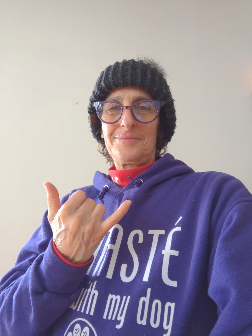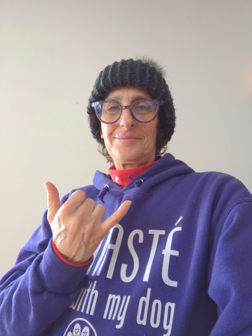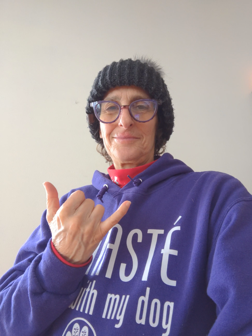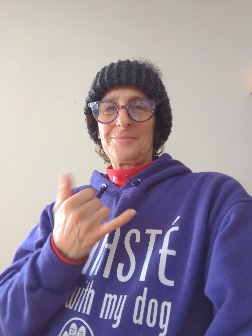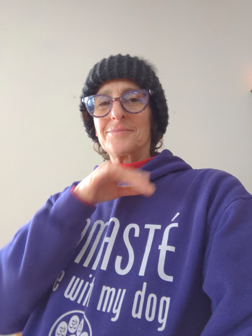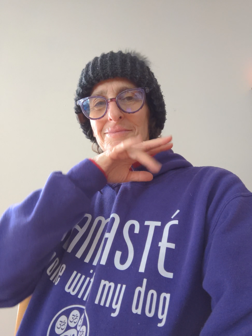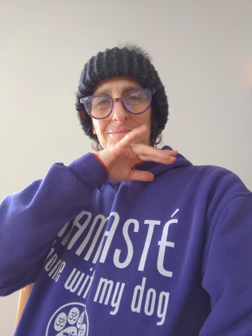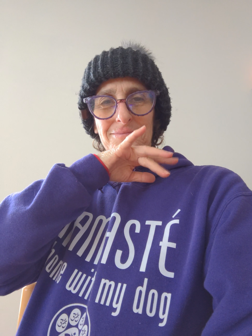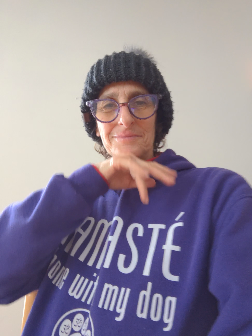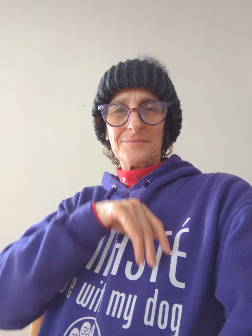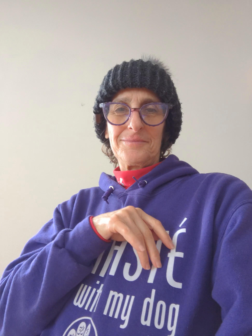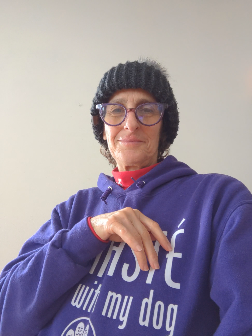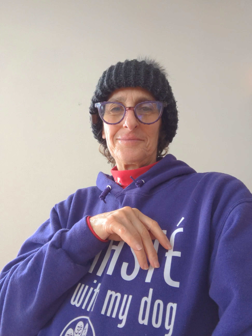dirty